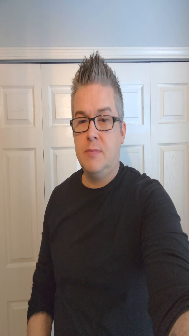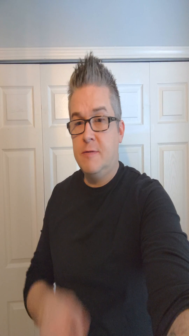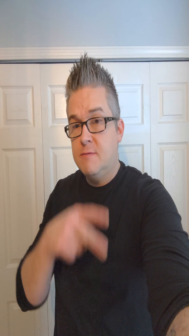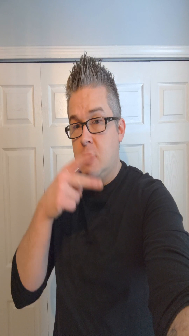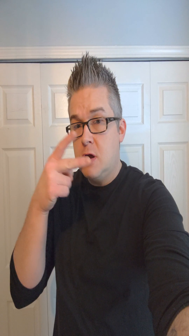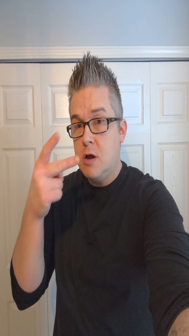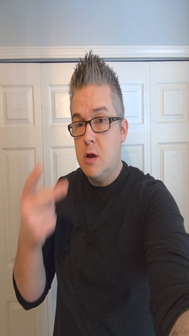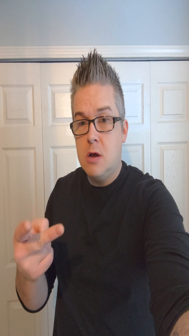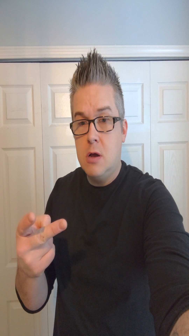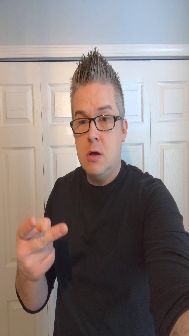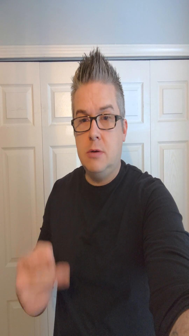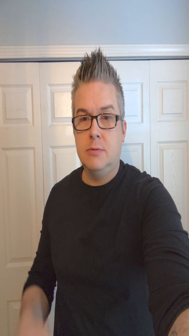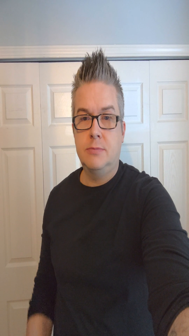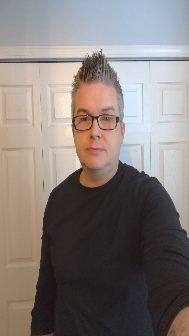fall